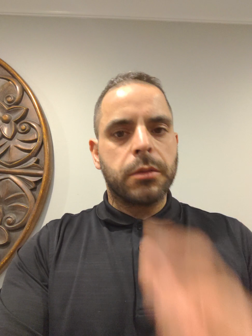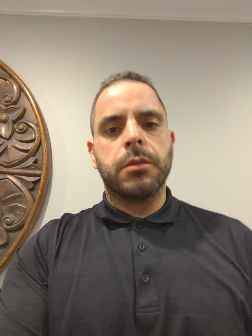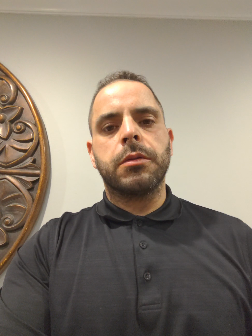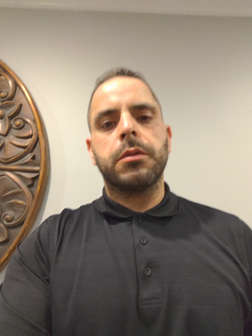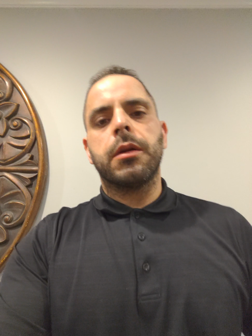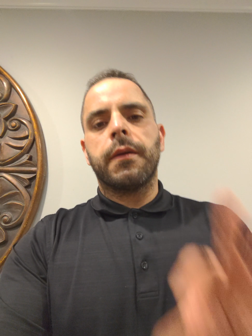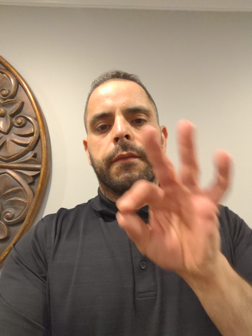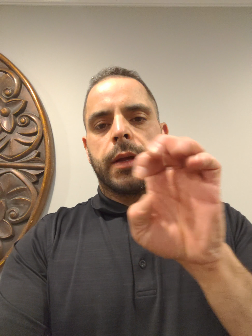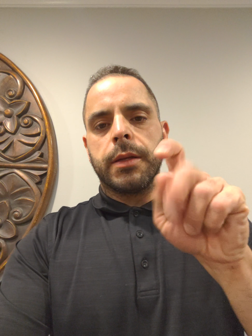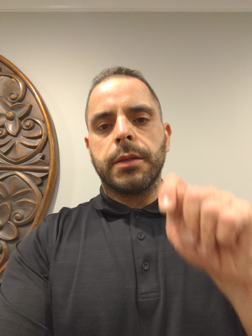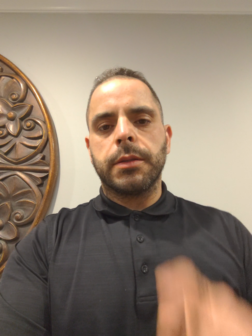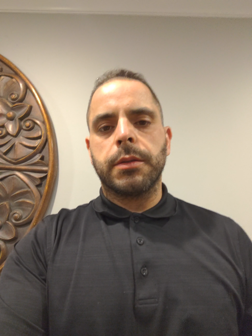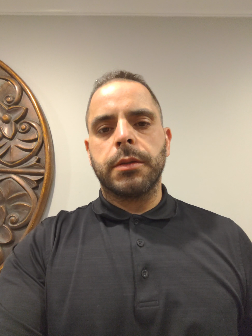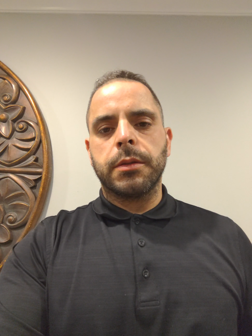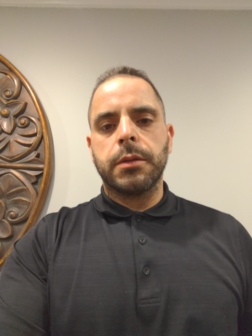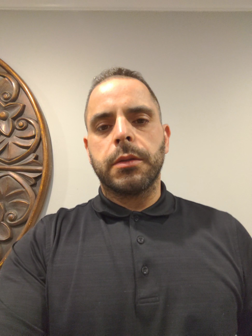feet